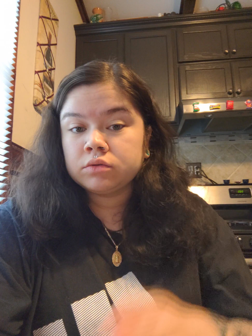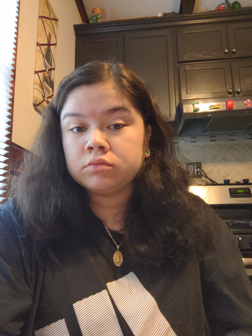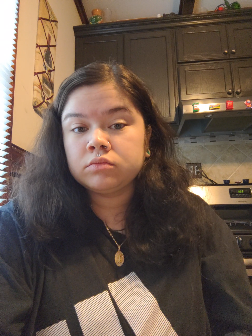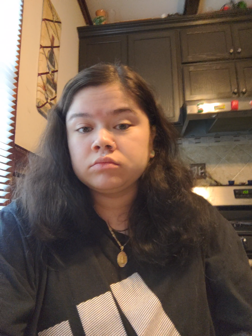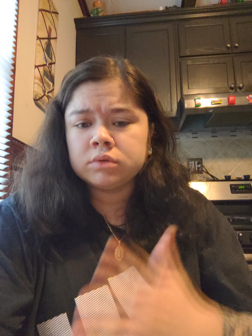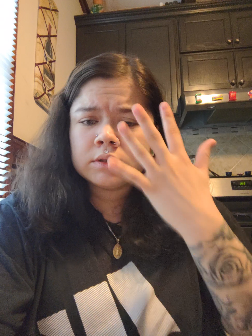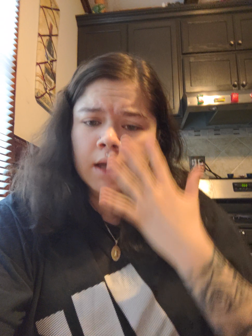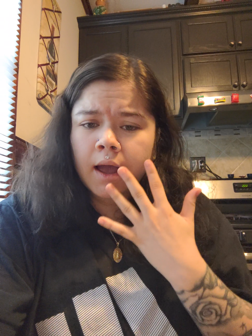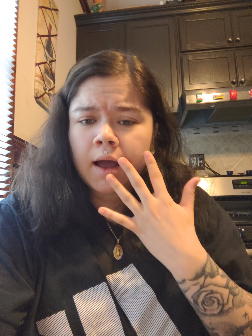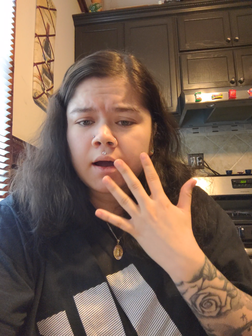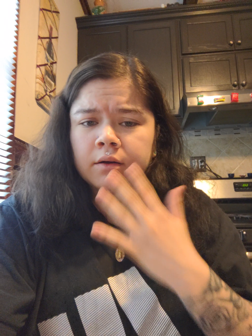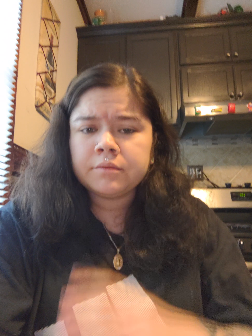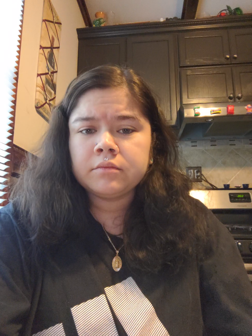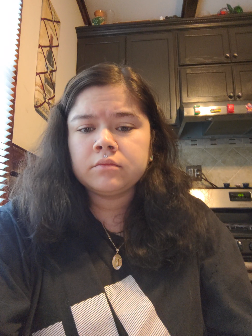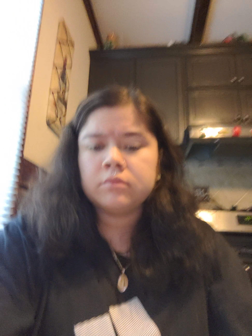sad